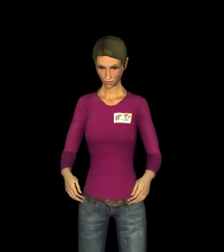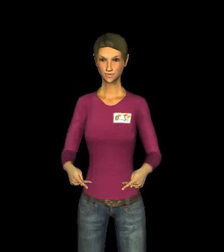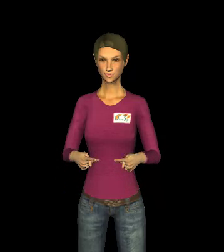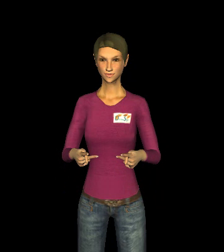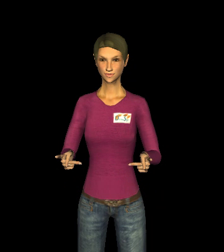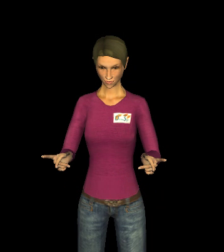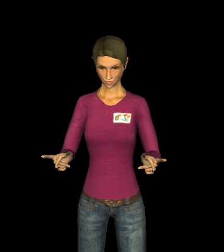إعلان عام